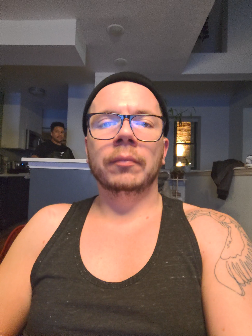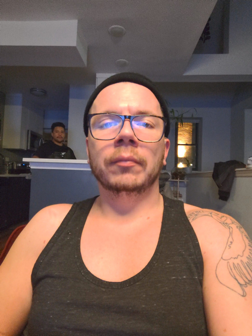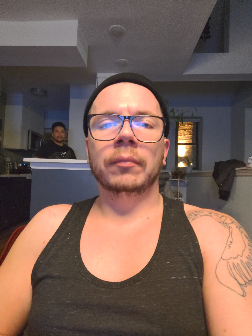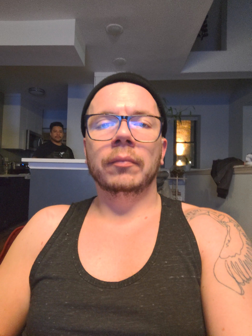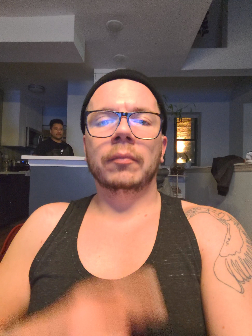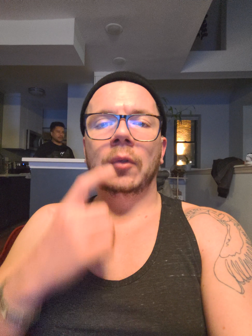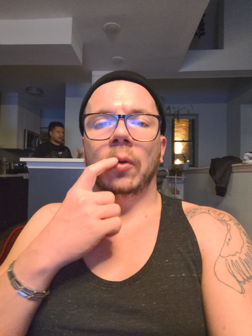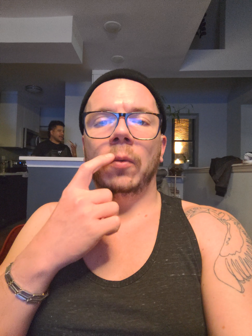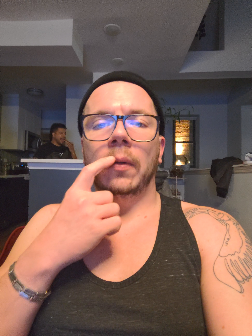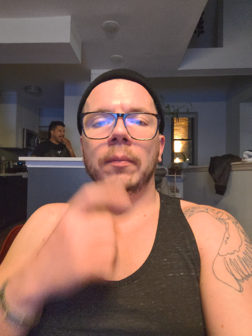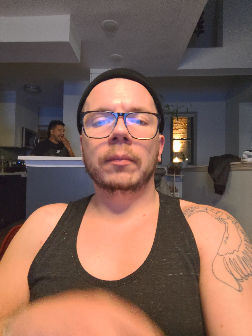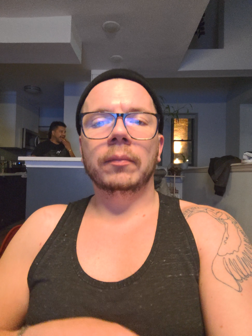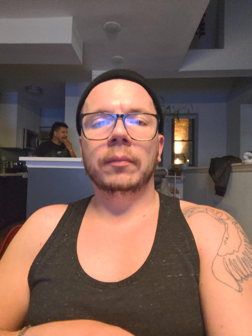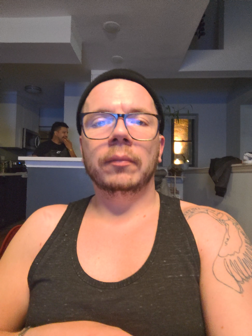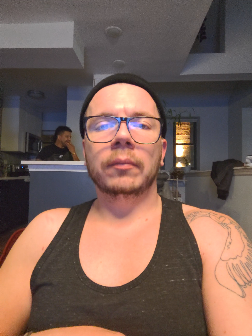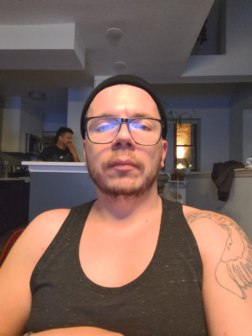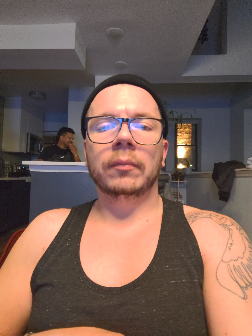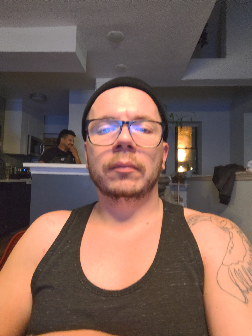tooth